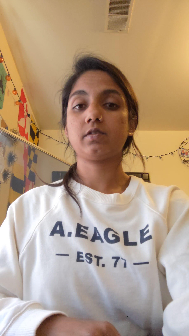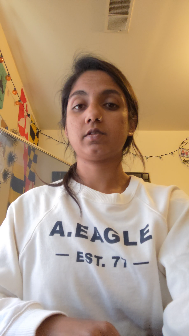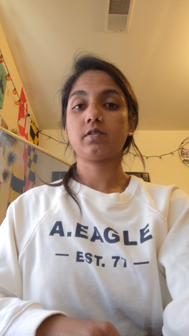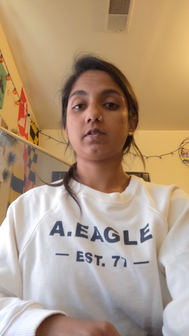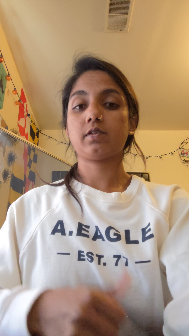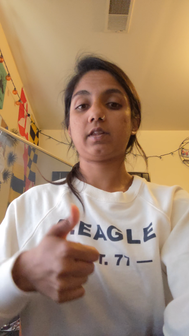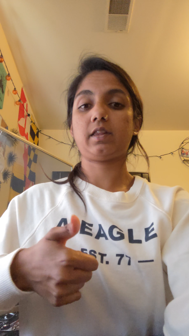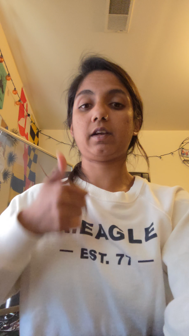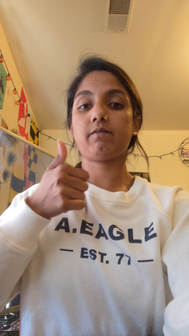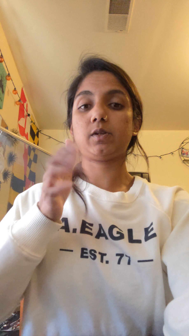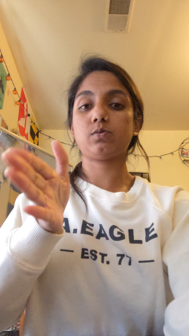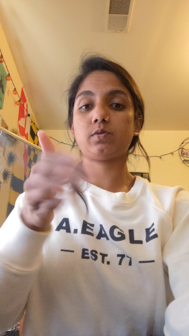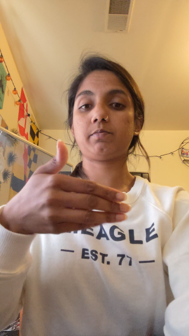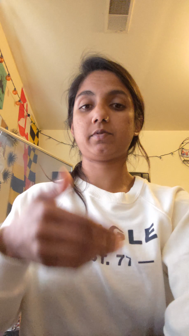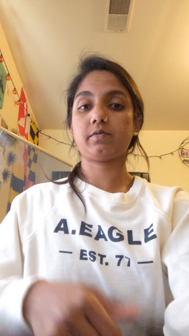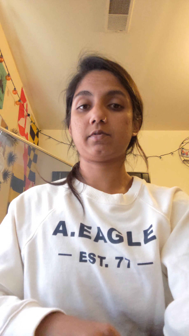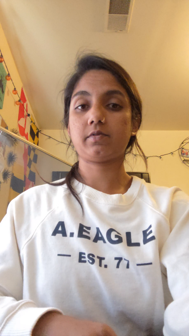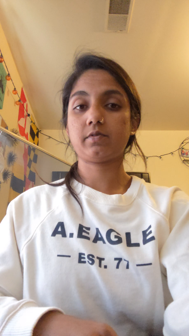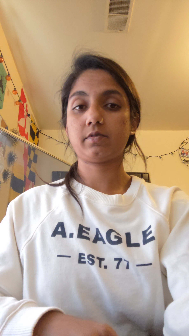living room